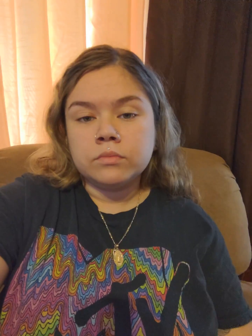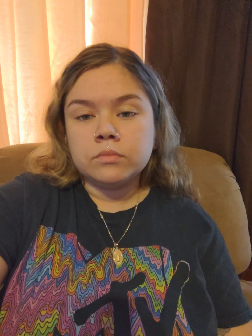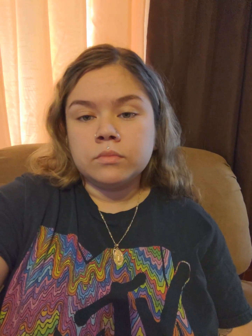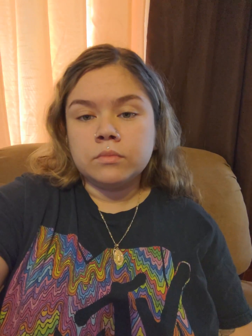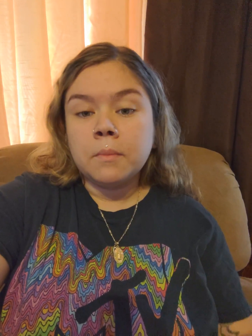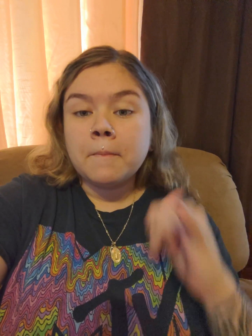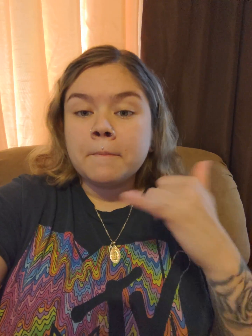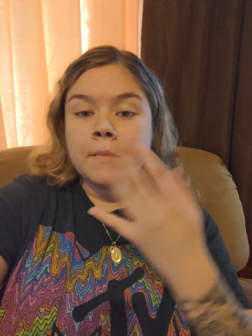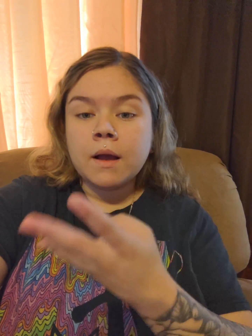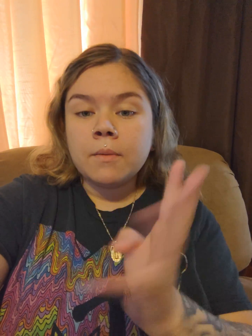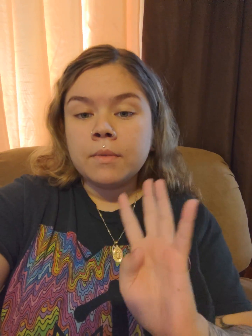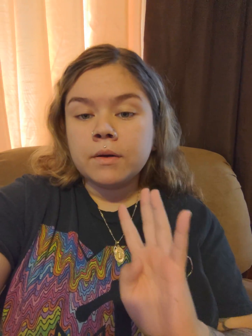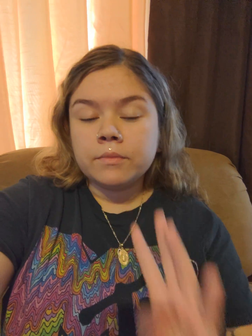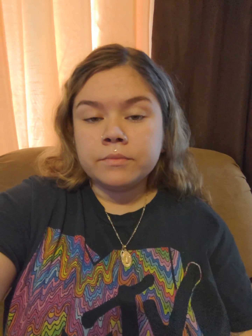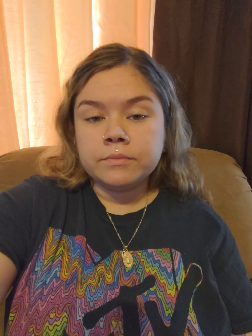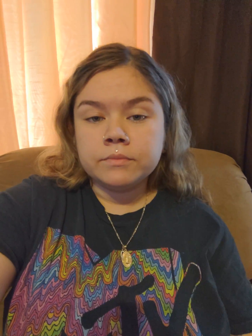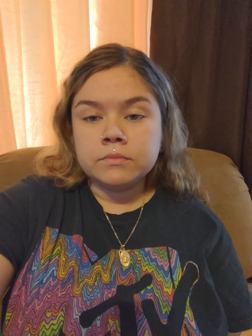playpen